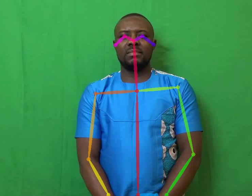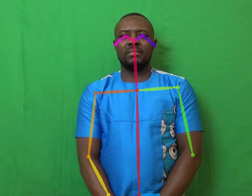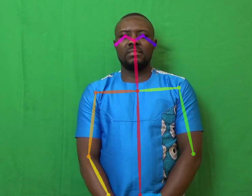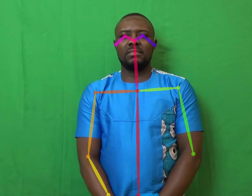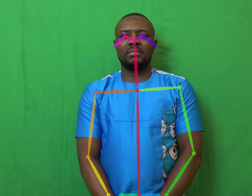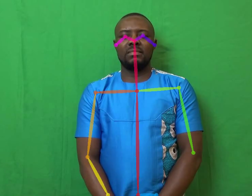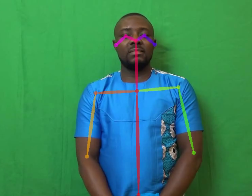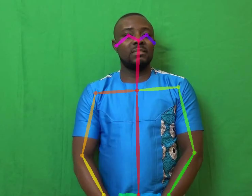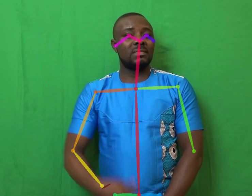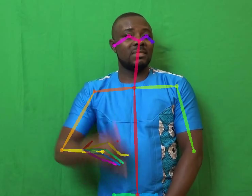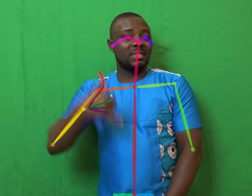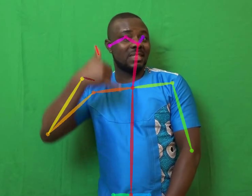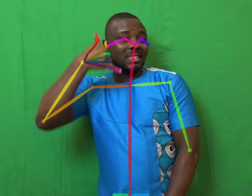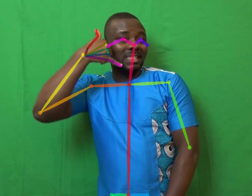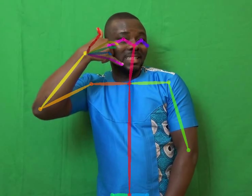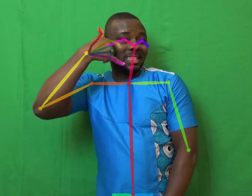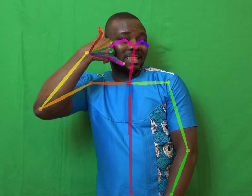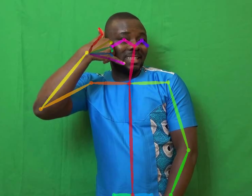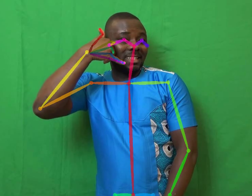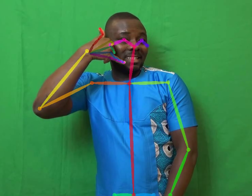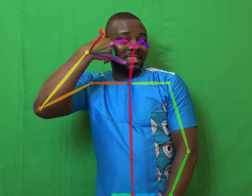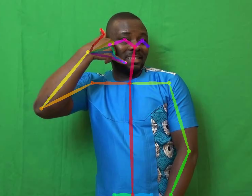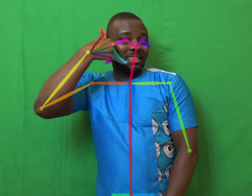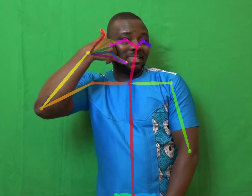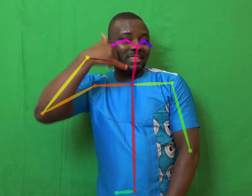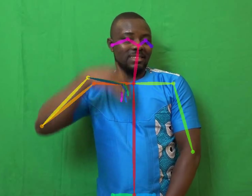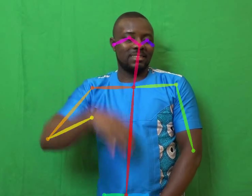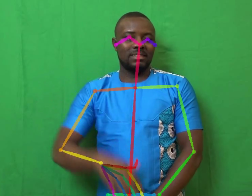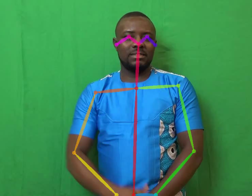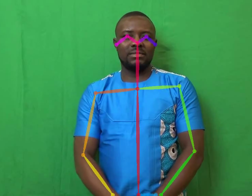telephone or call